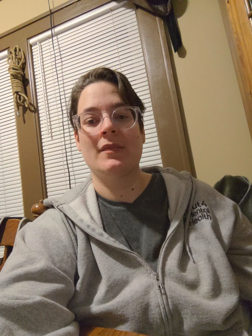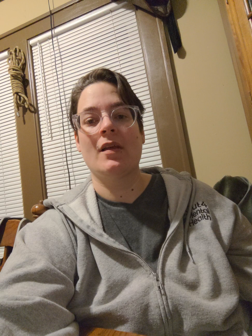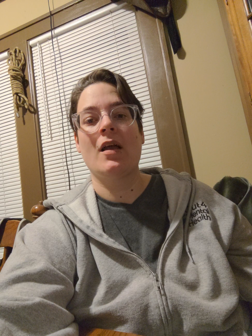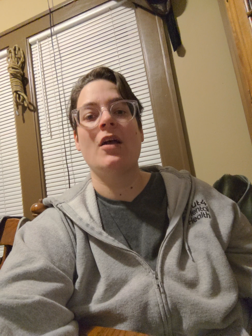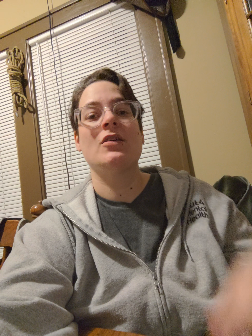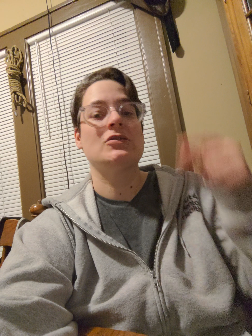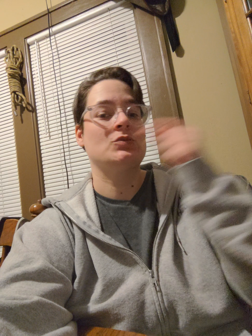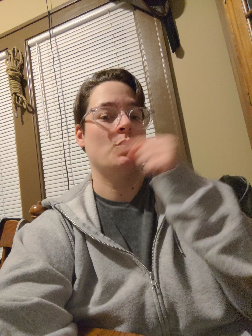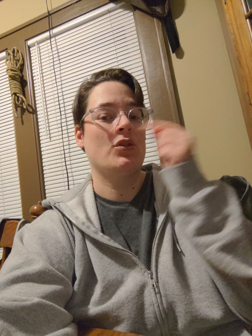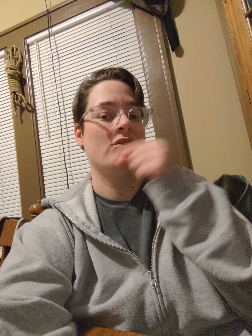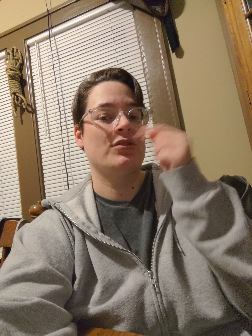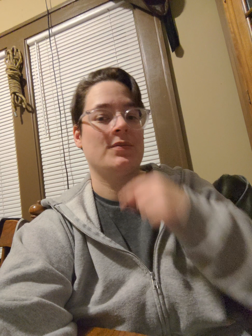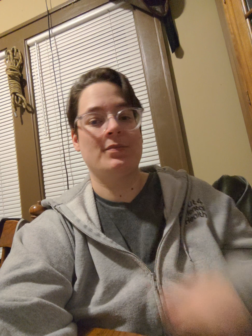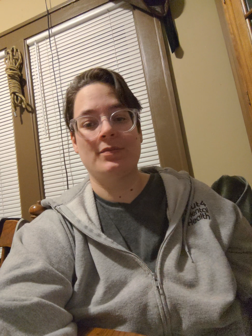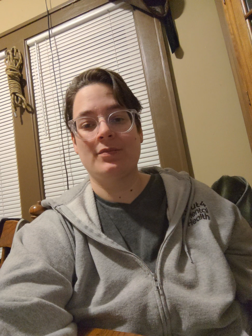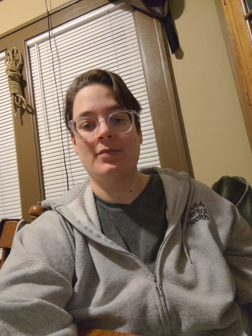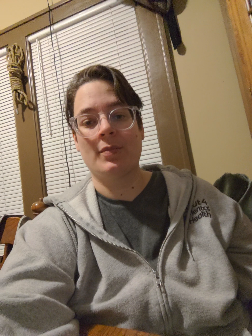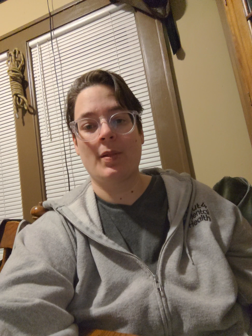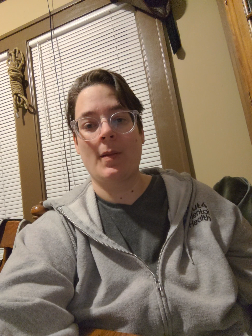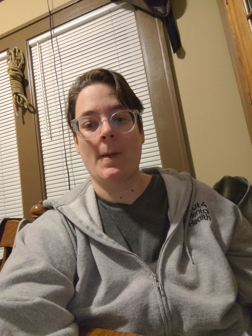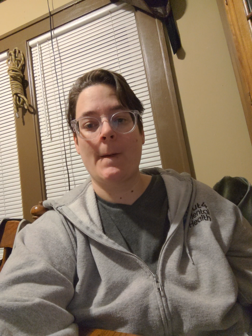toothbrush